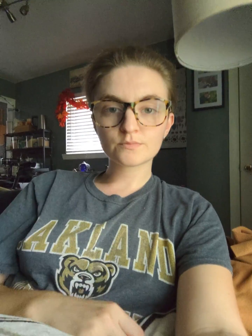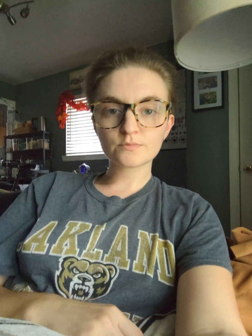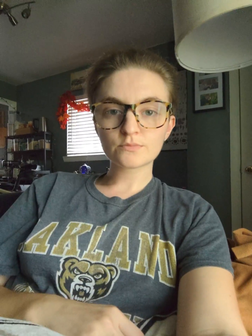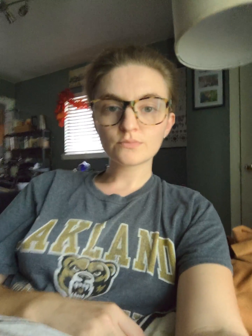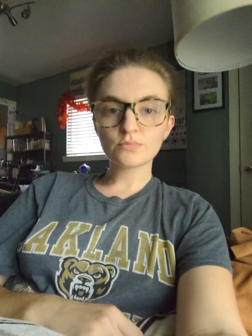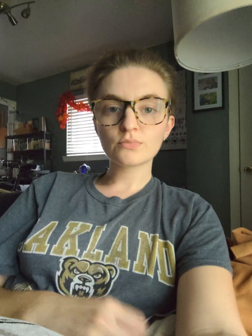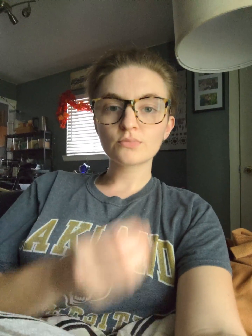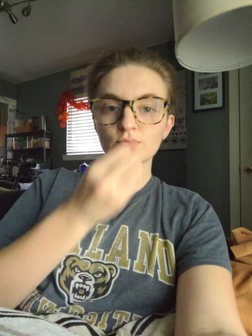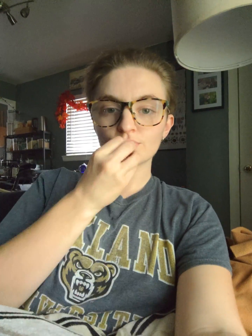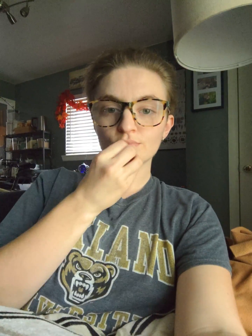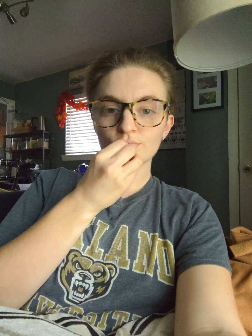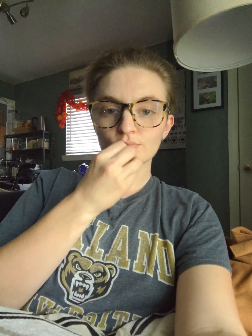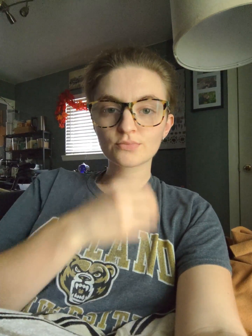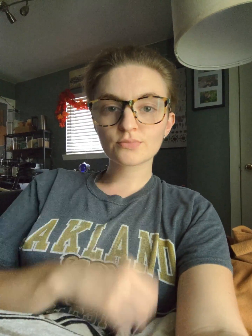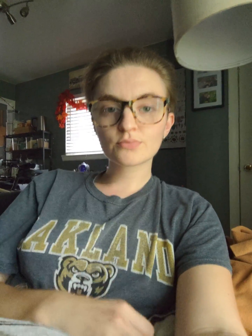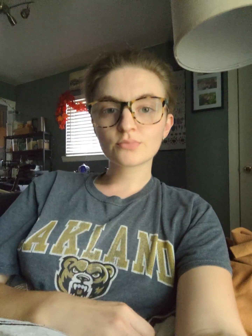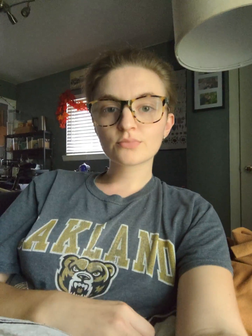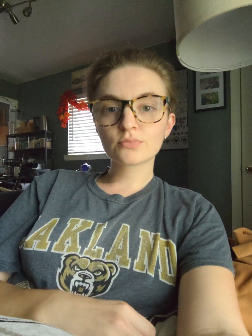eat